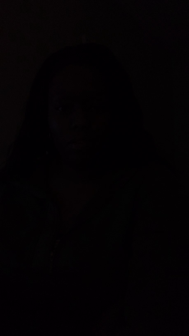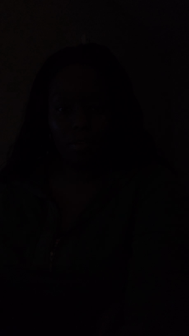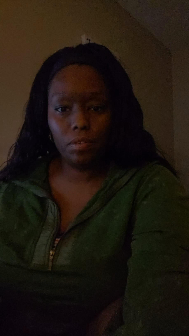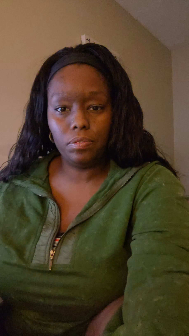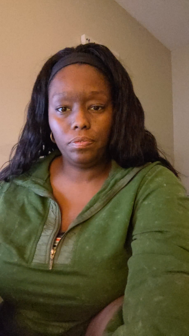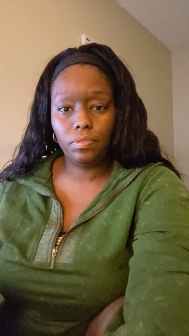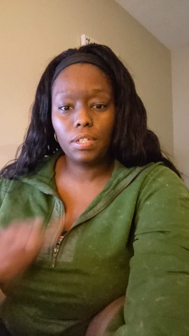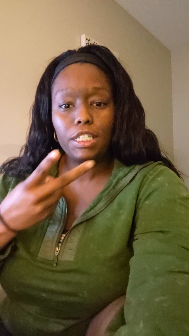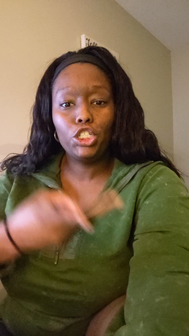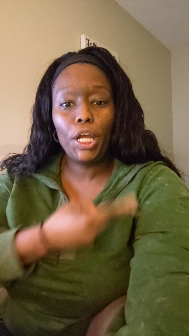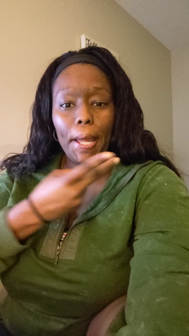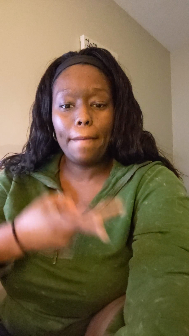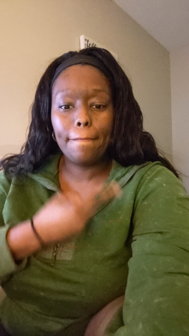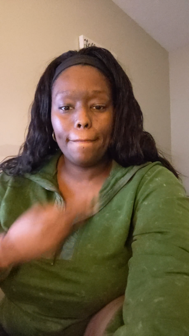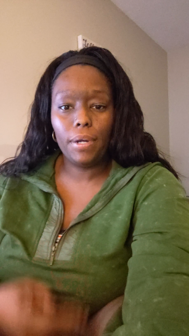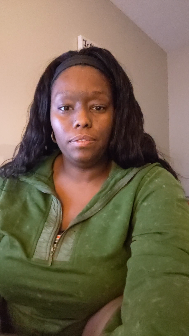sheep